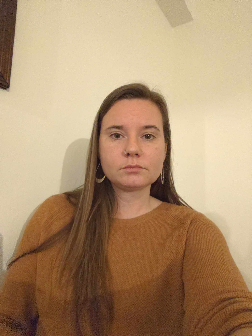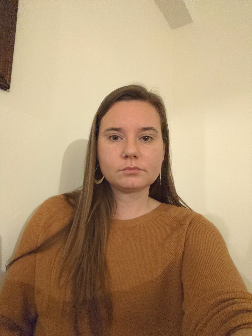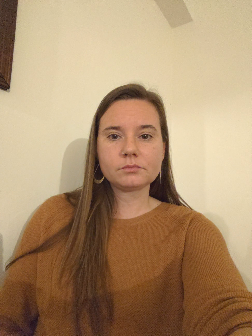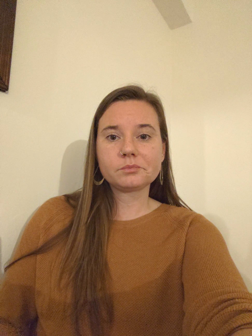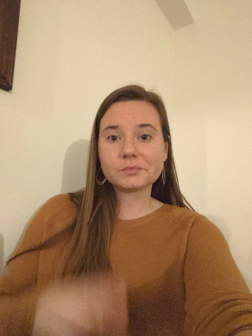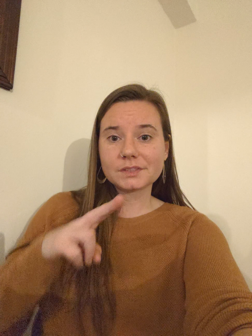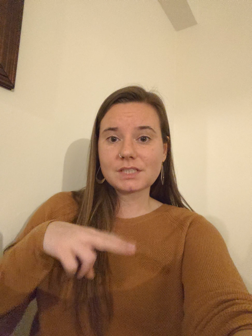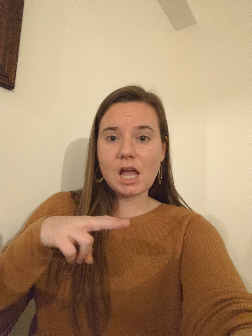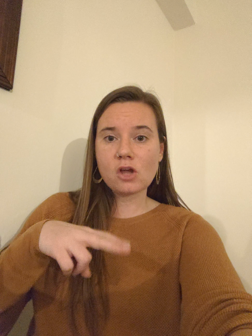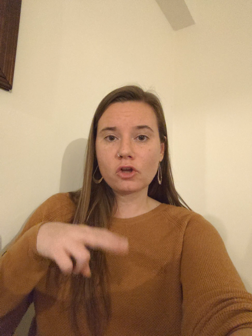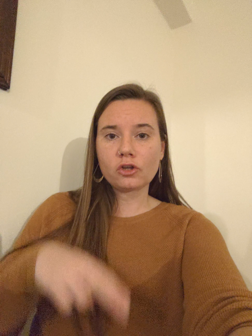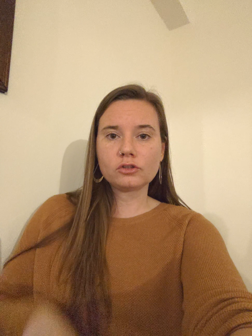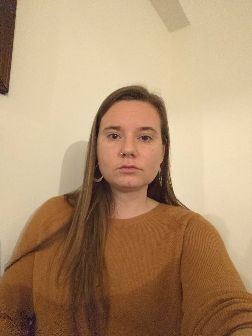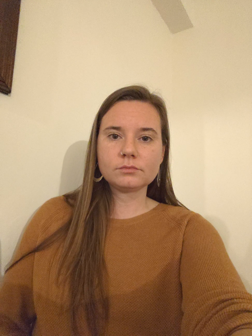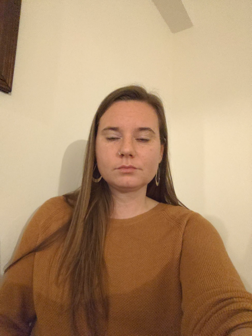chair